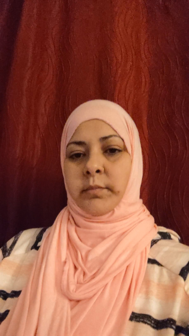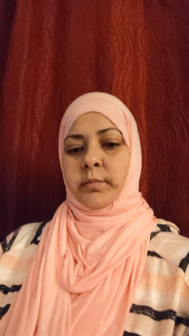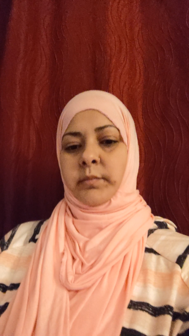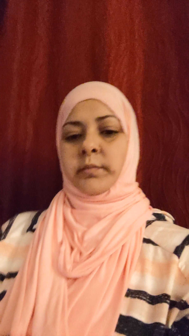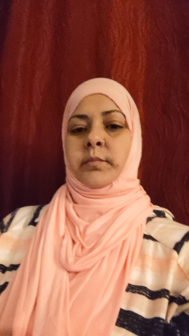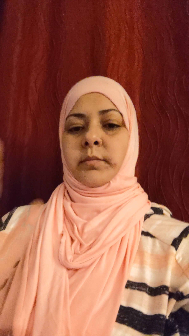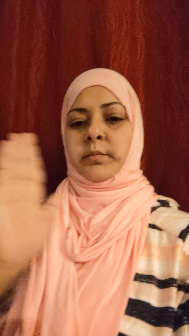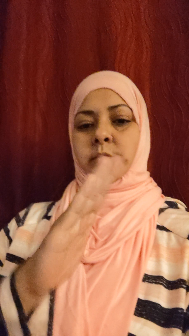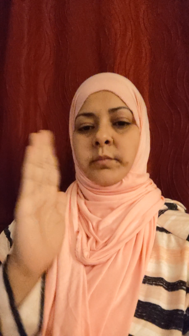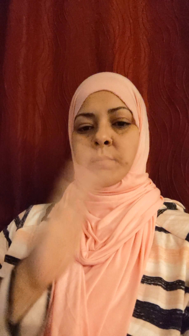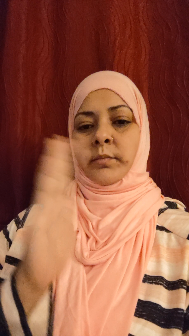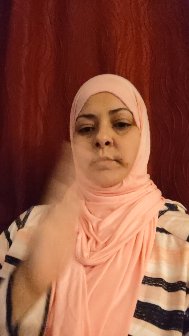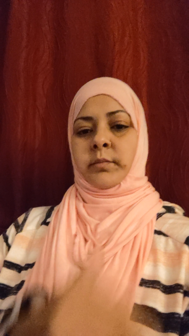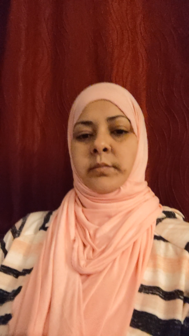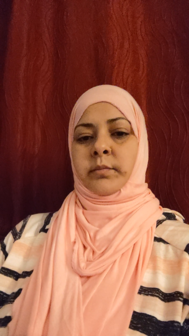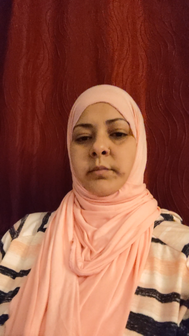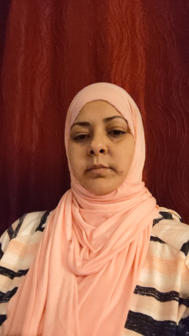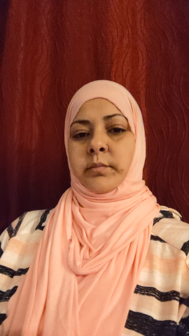clap